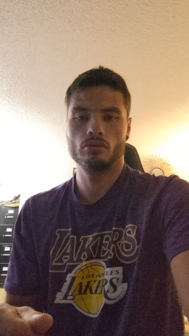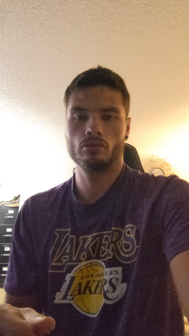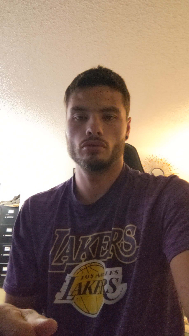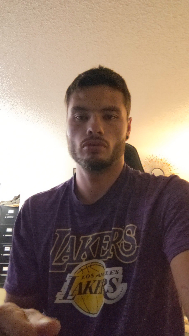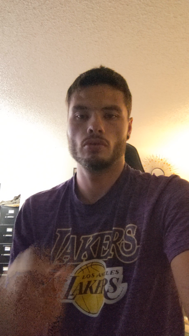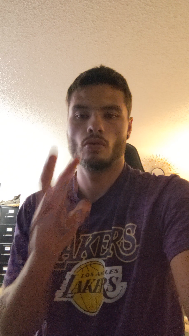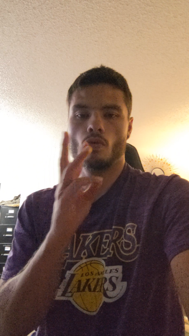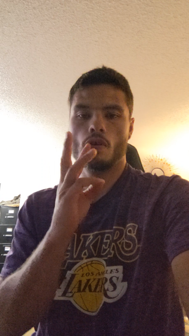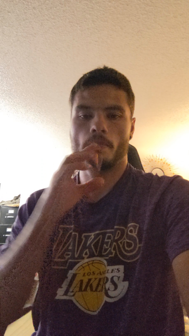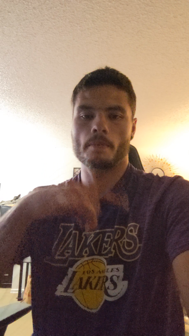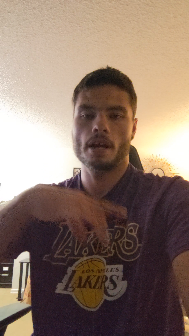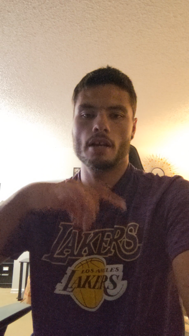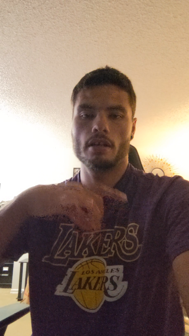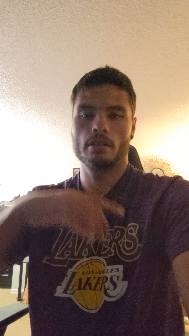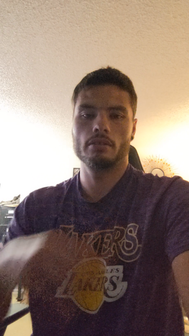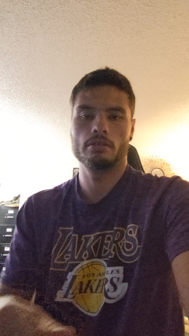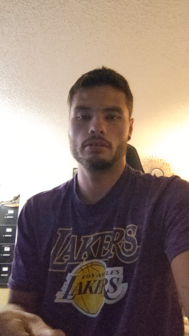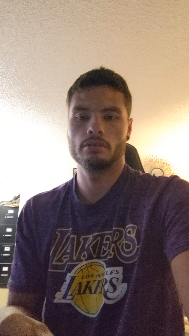melon